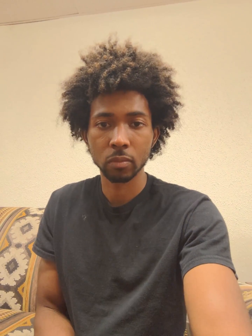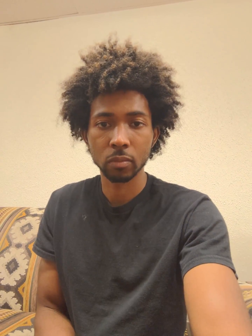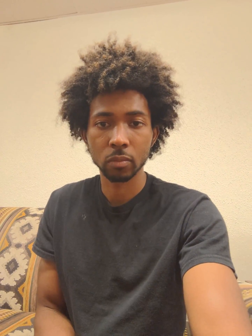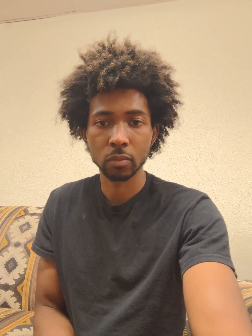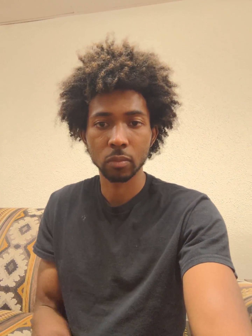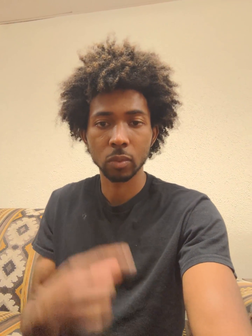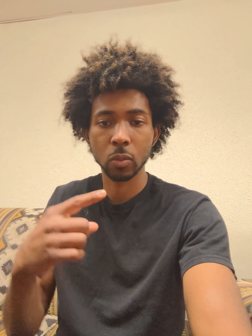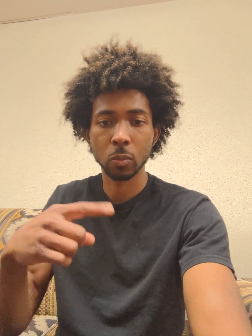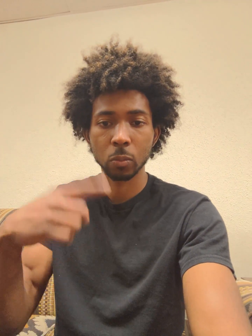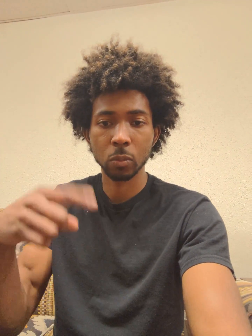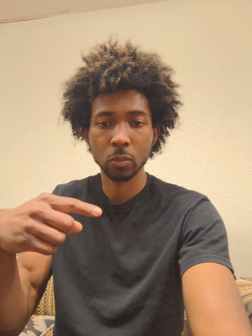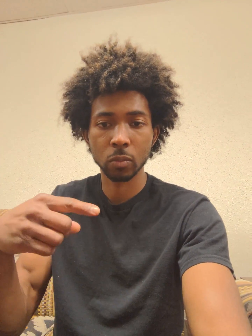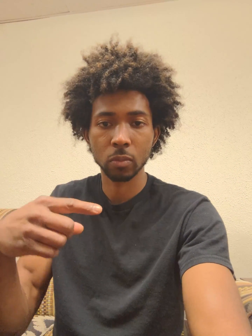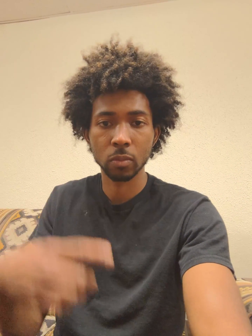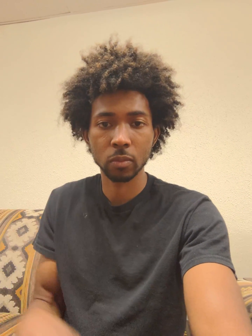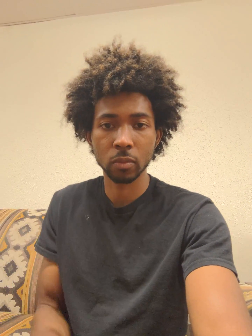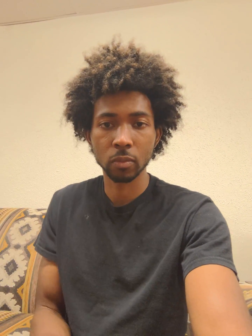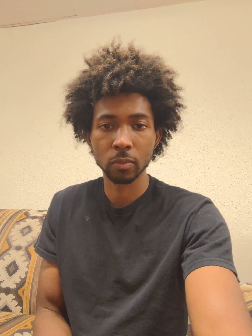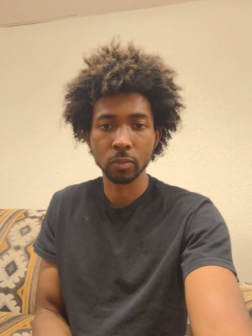about